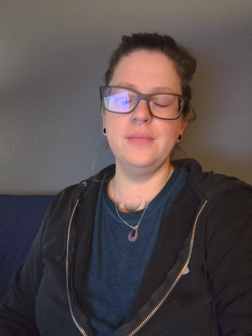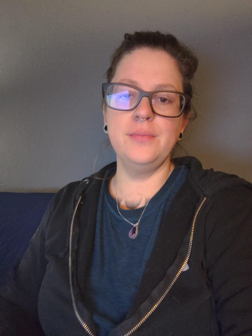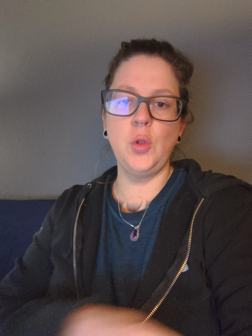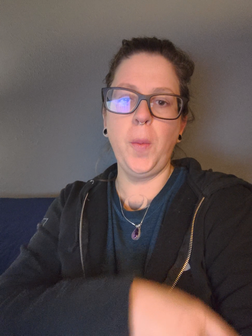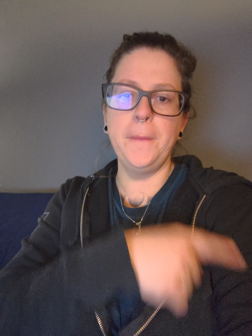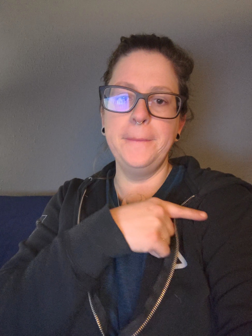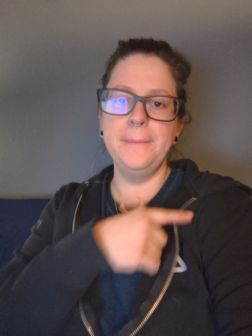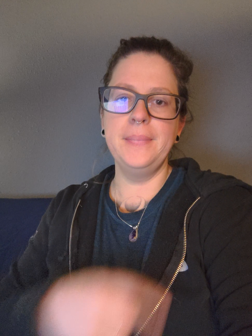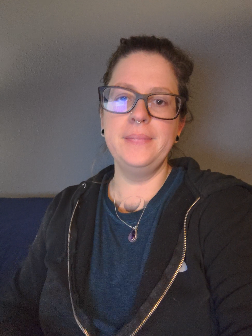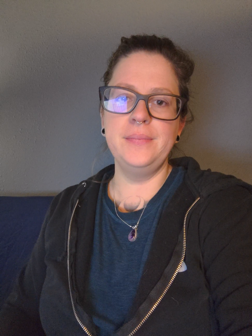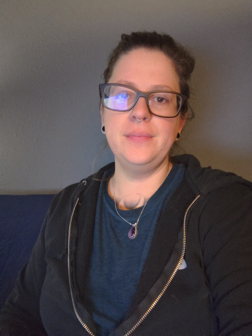arm